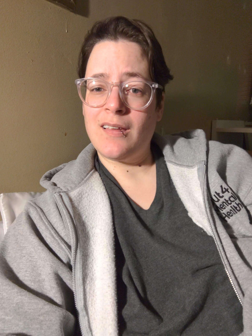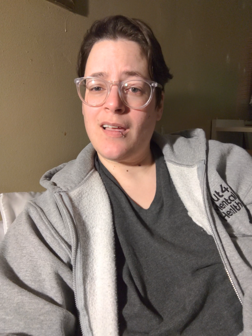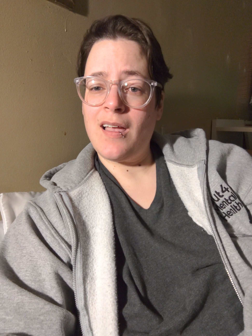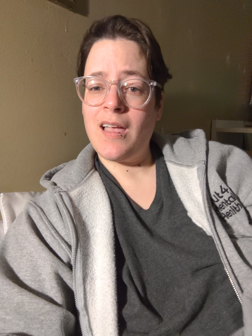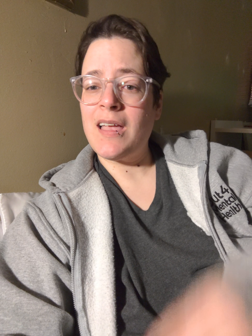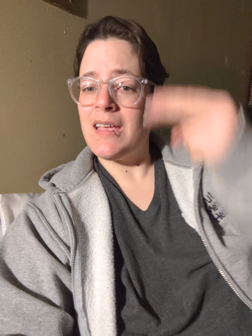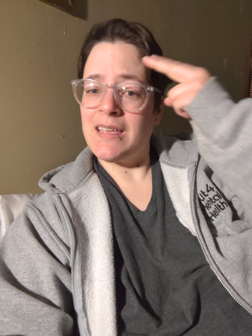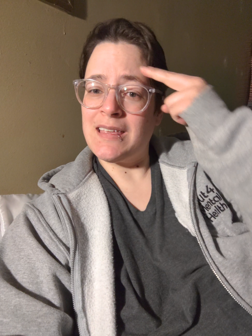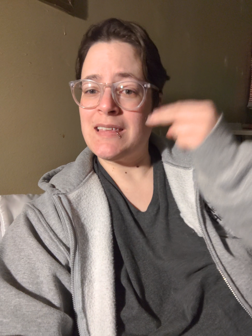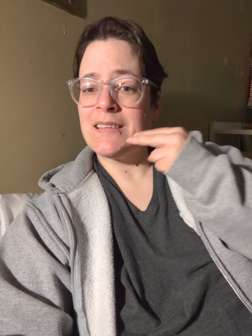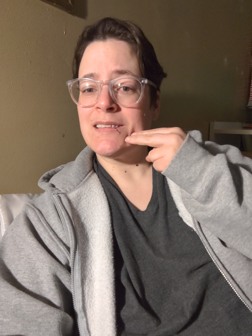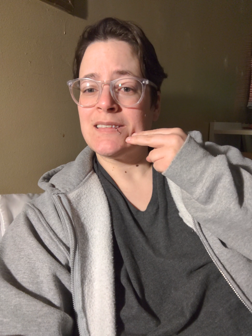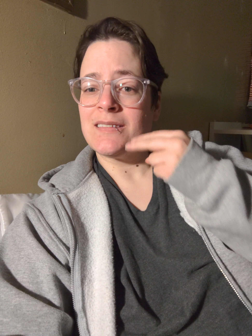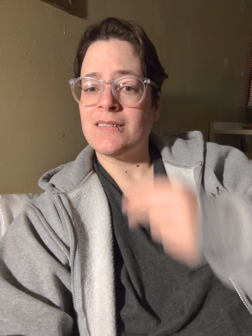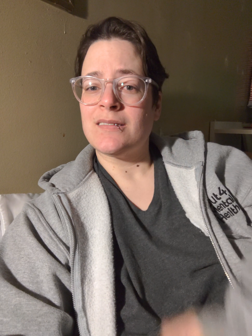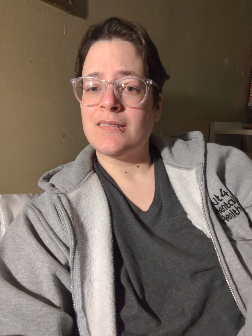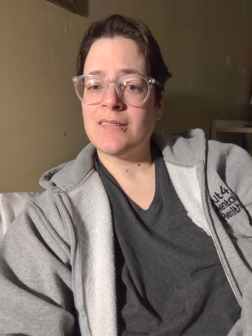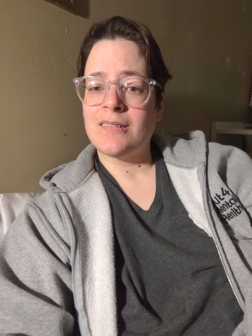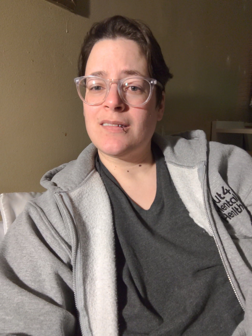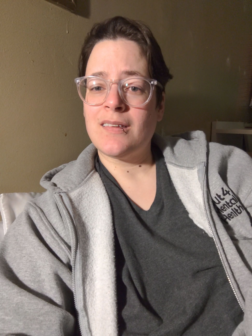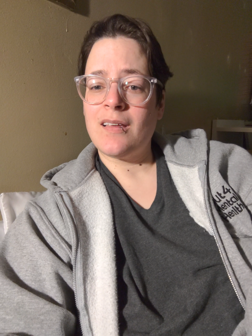head